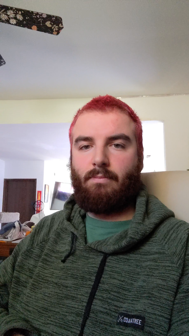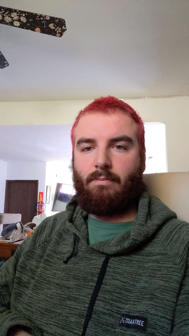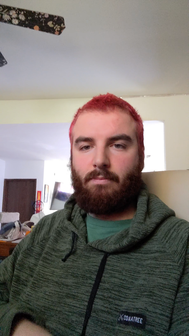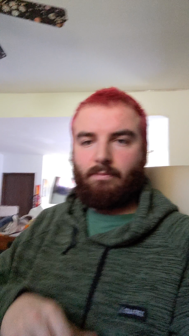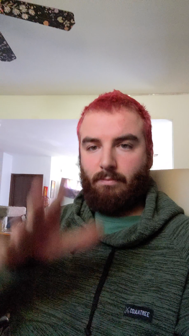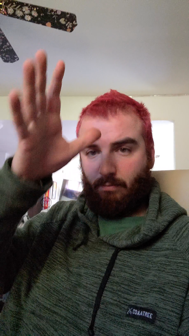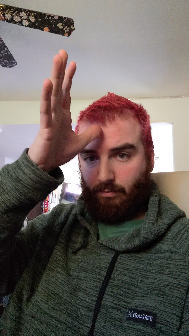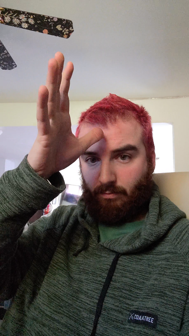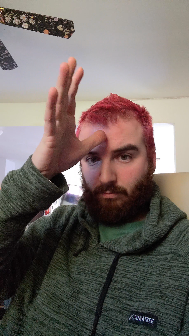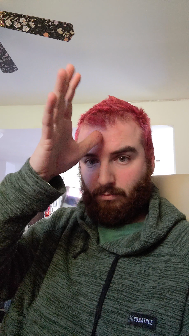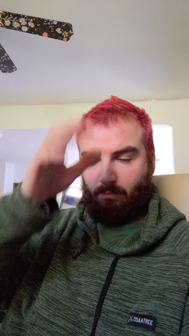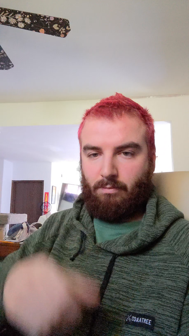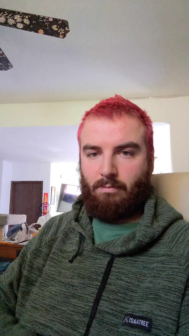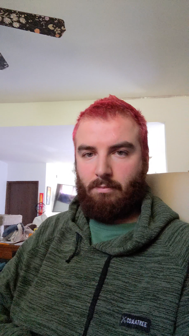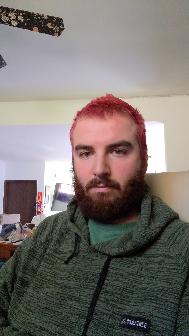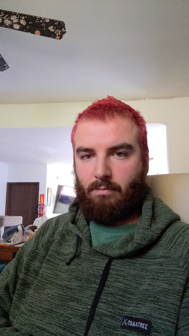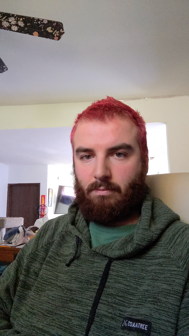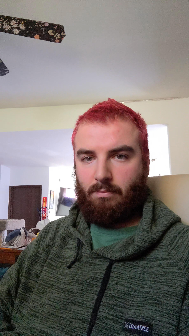daddy